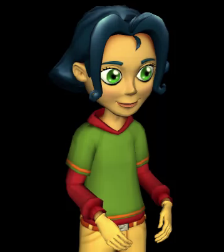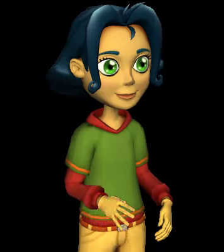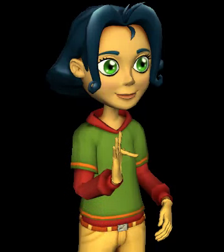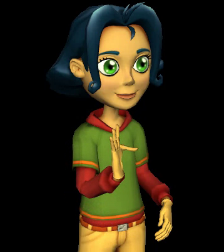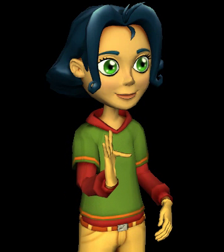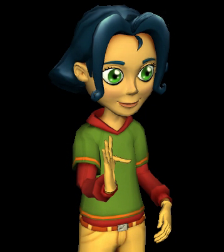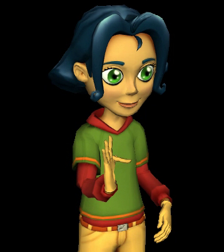فرنسا